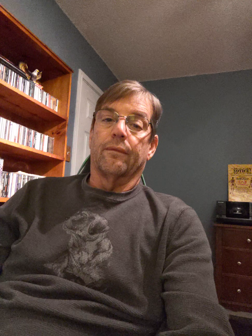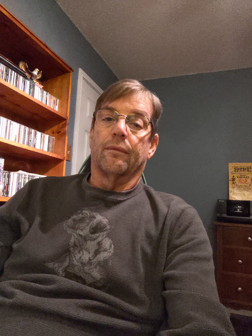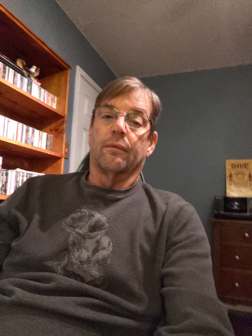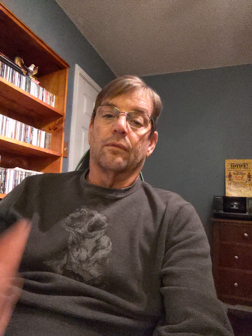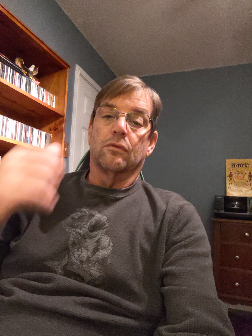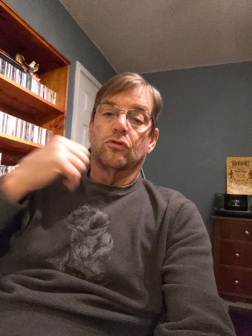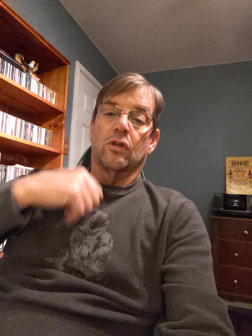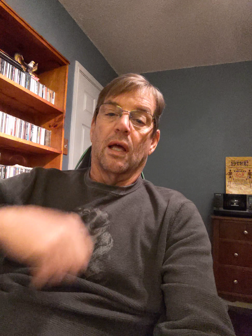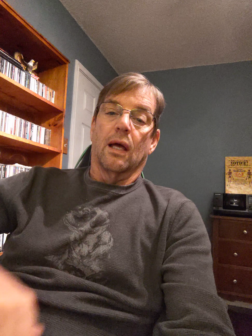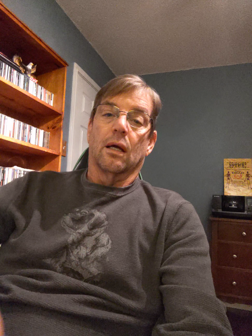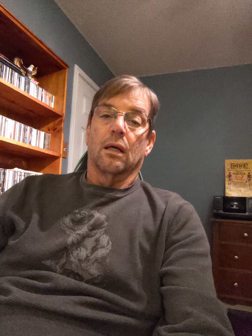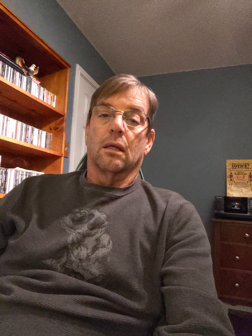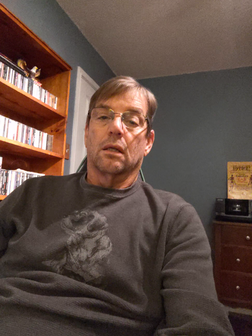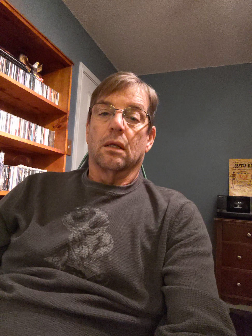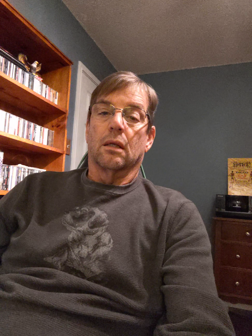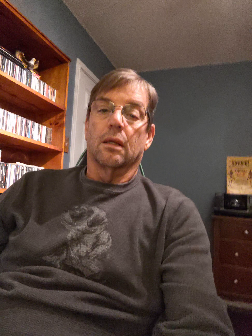jacket